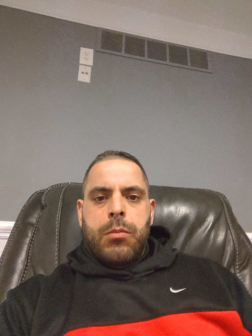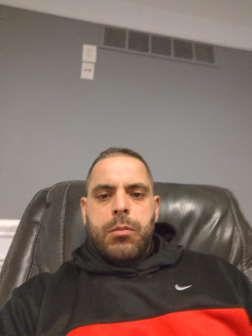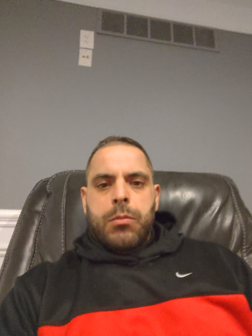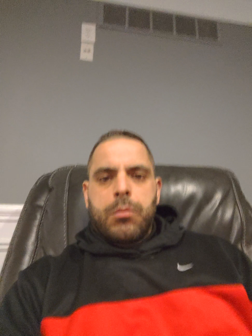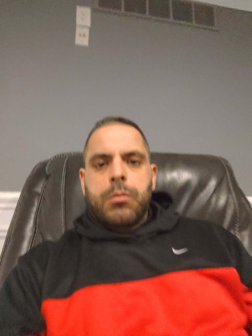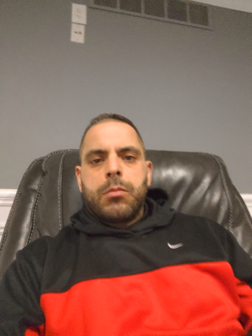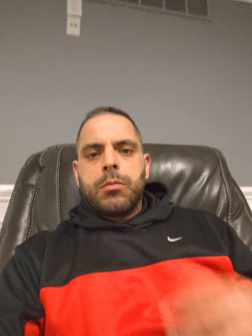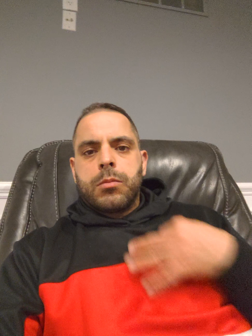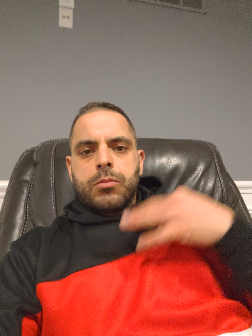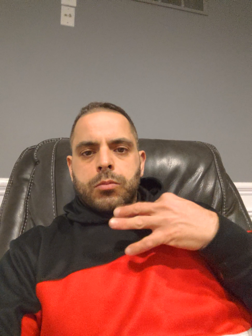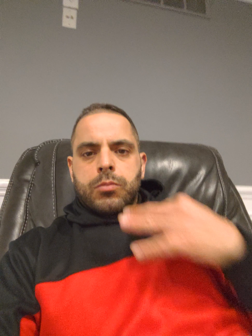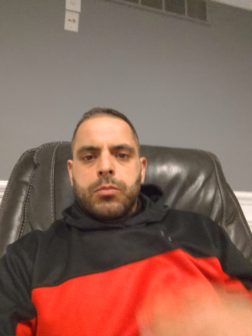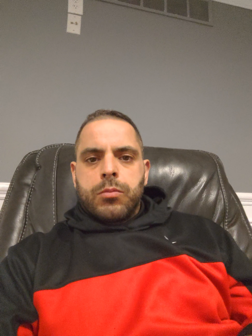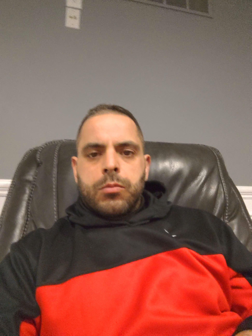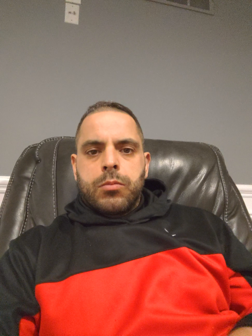shirt